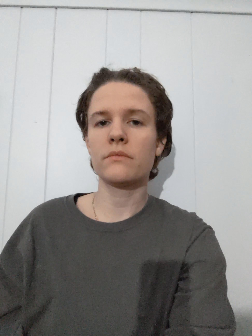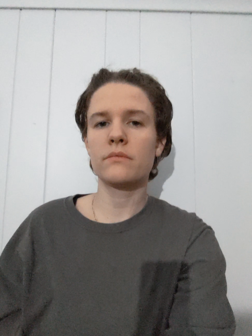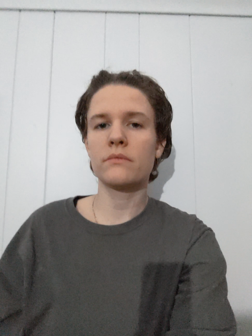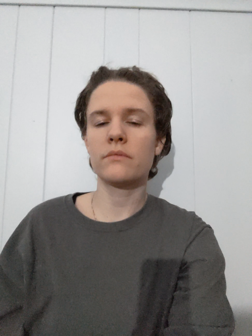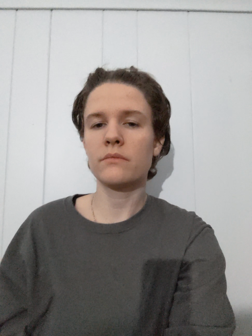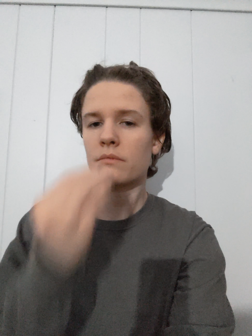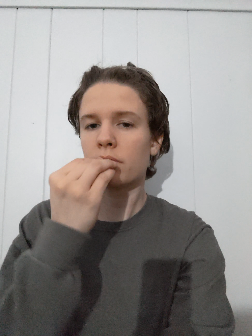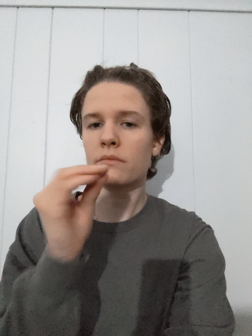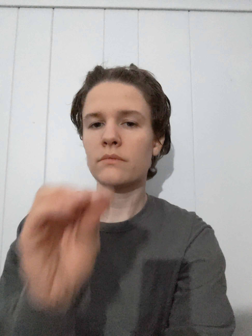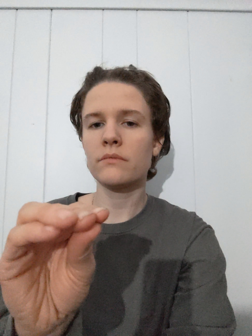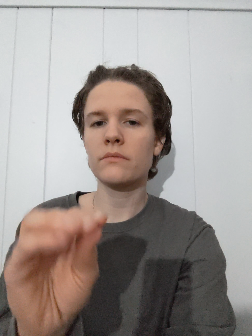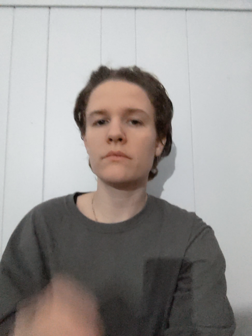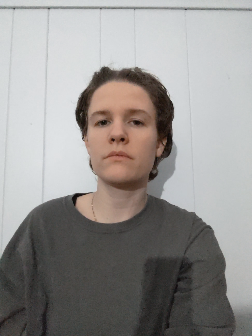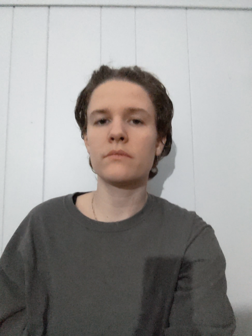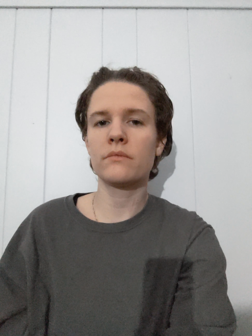kiss